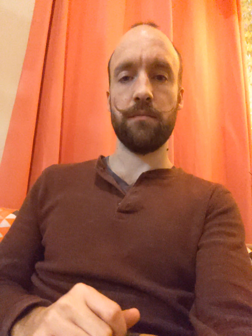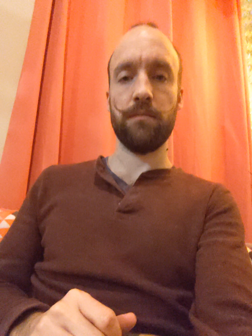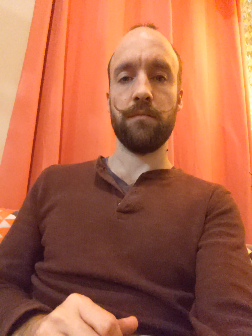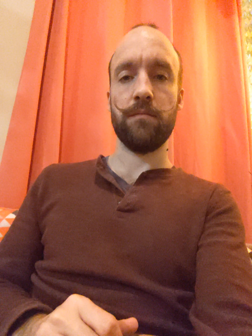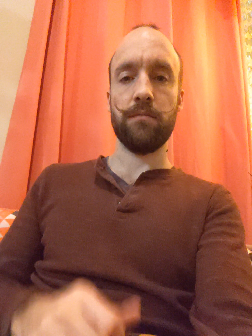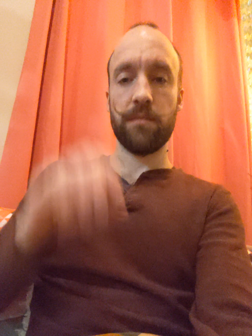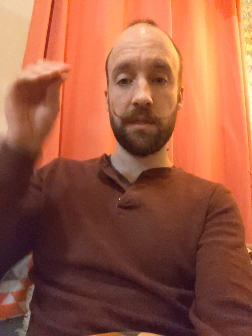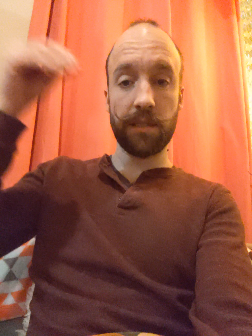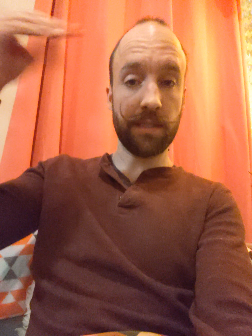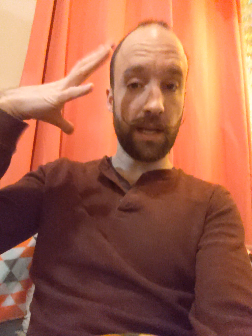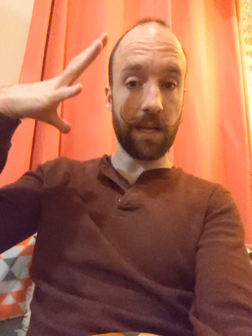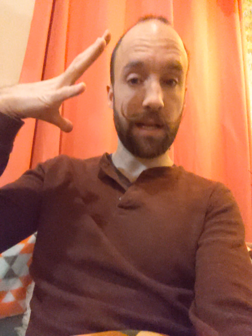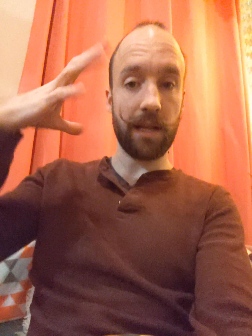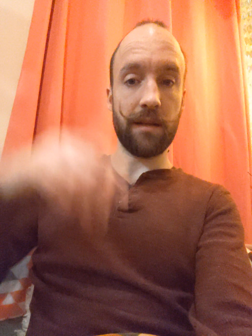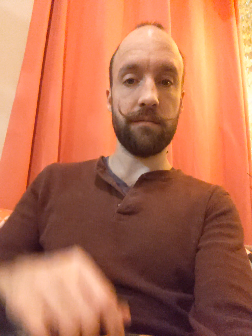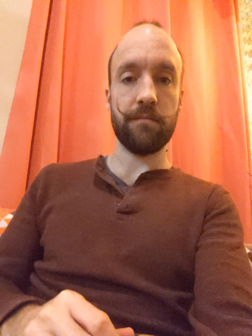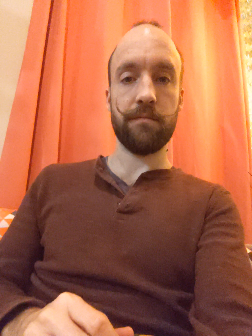sun